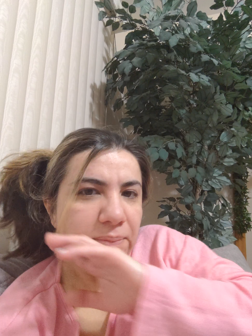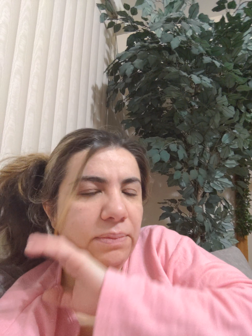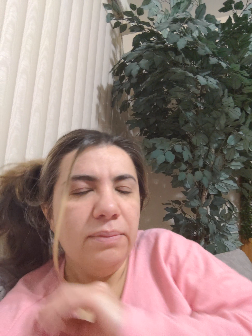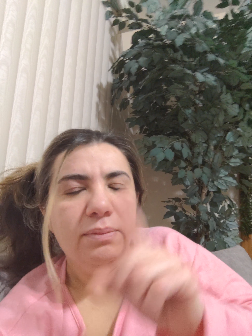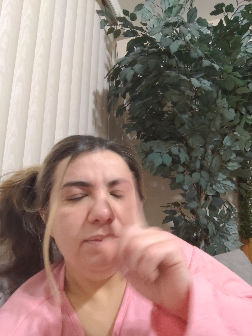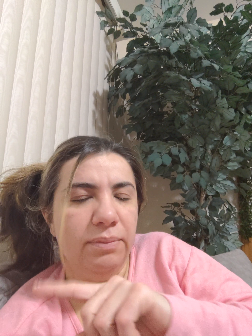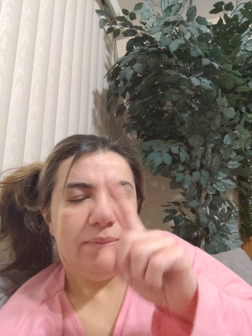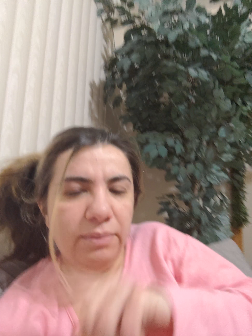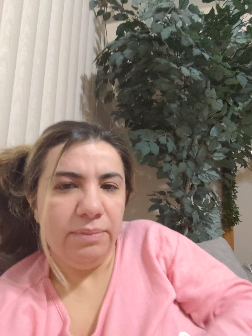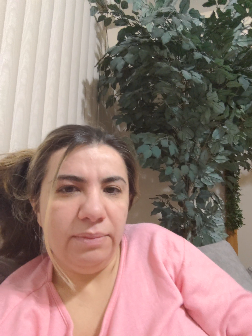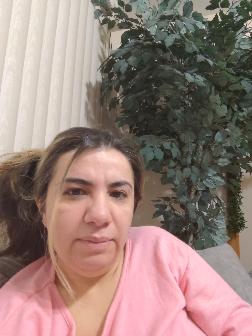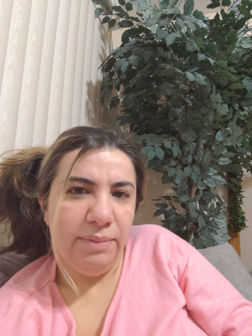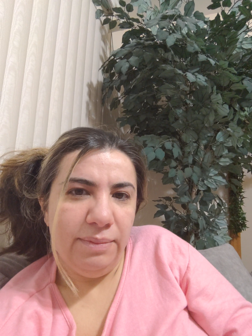mouse